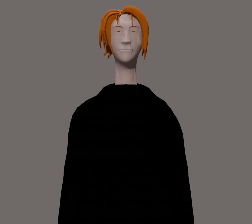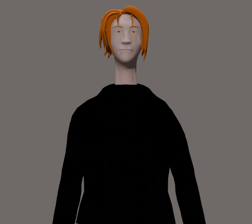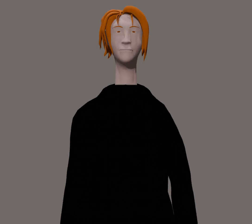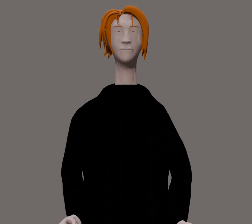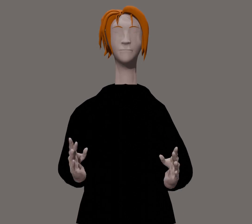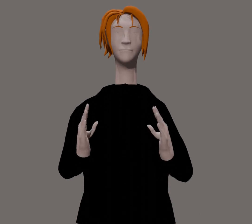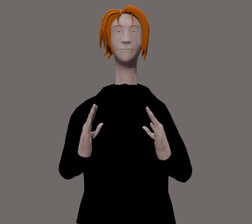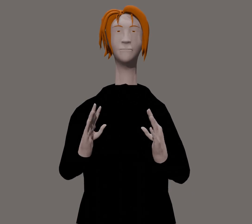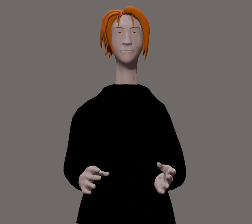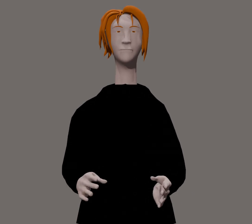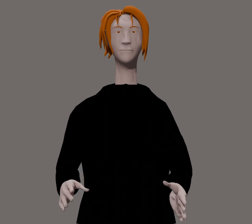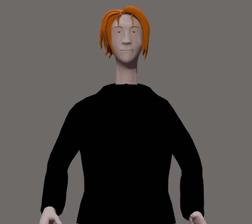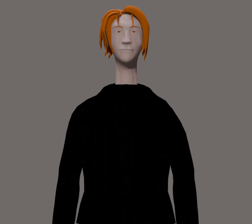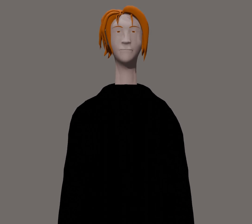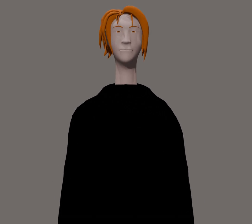Bunch